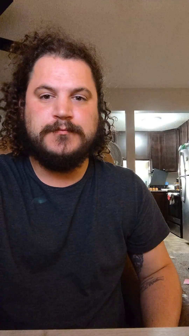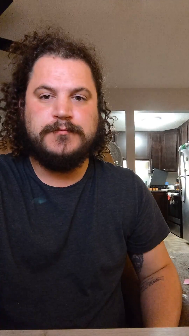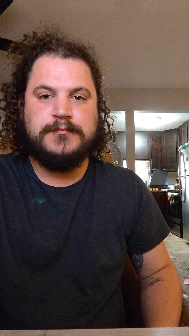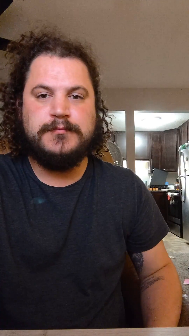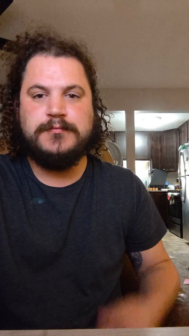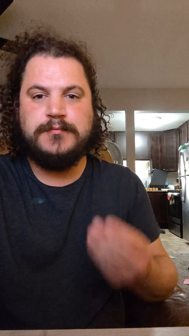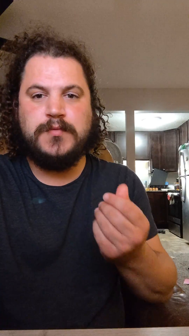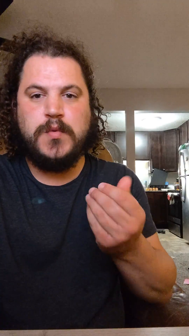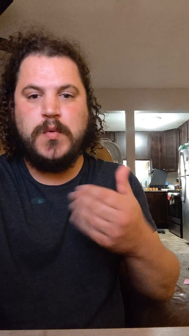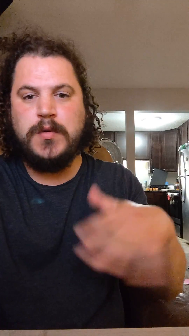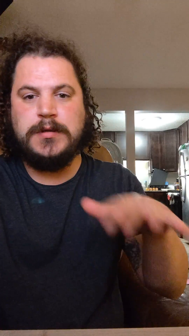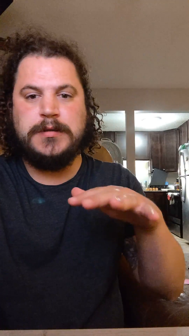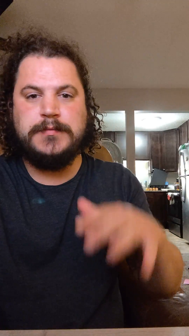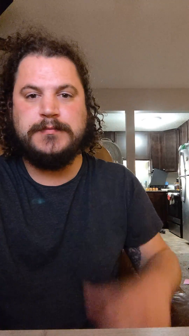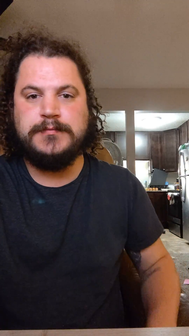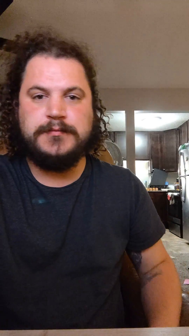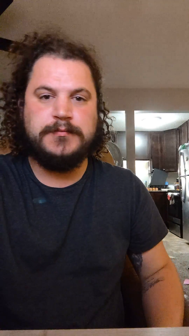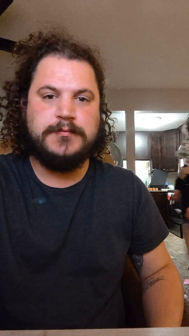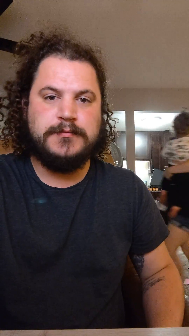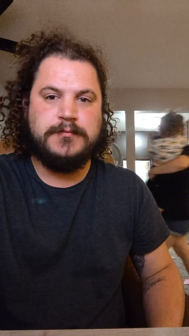garden